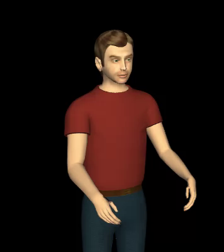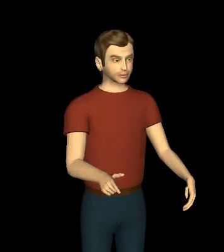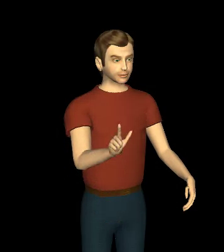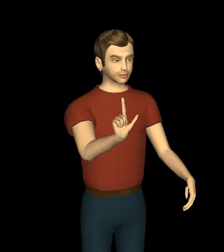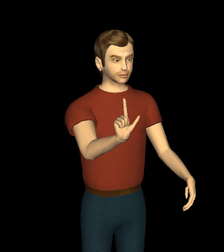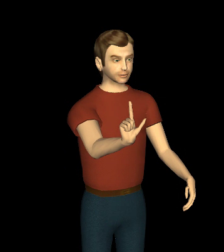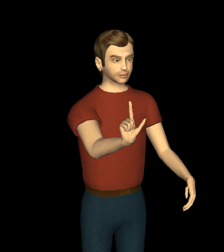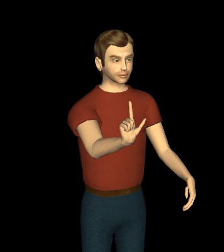2